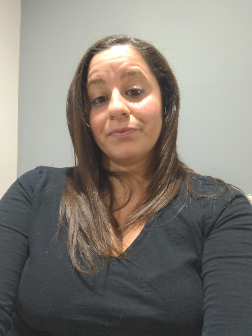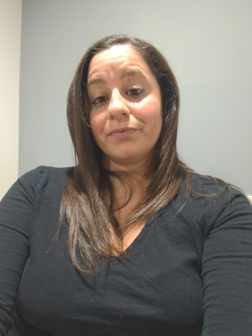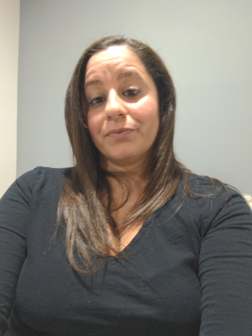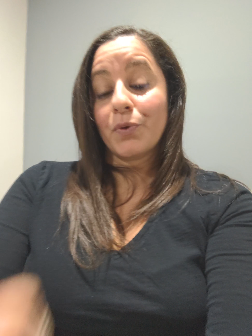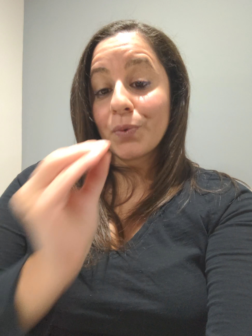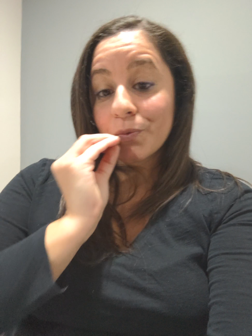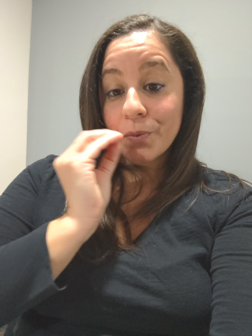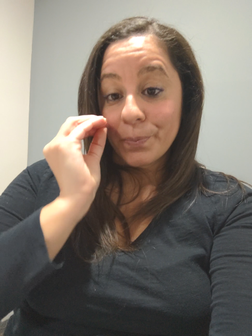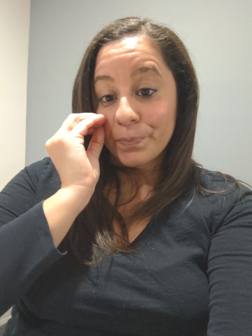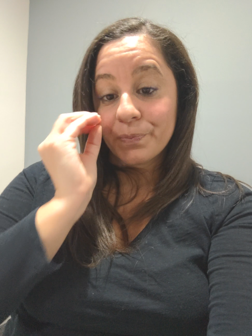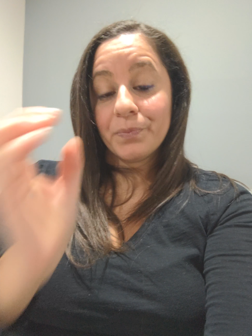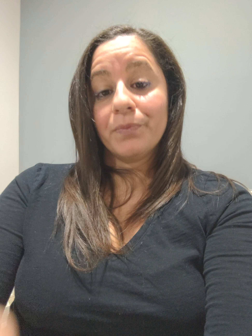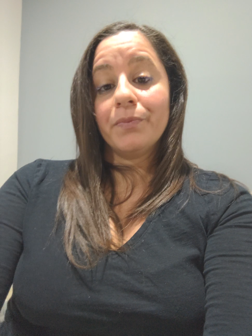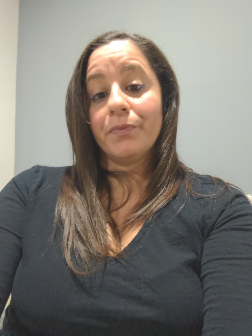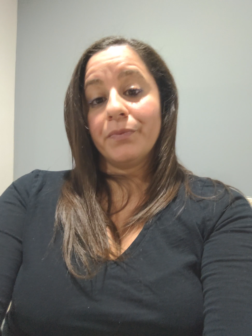home